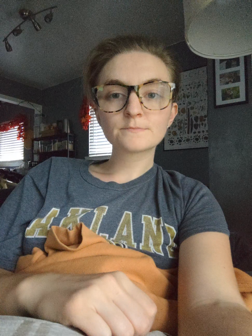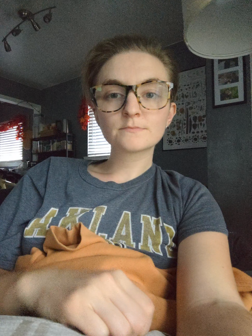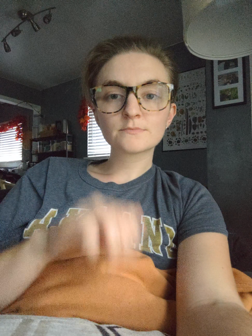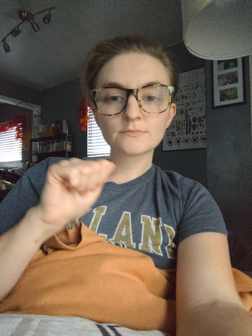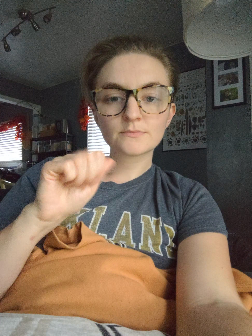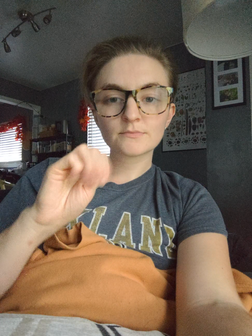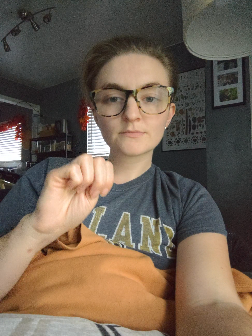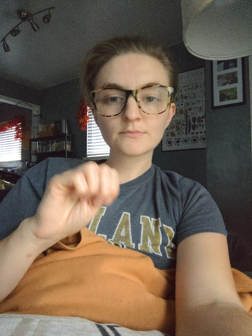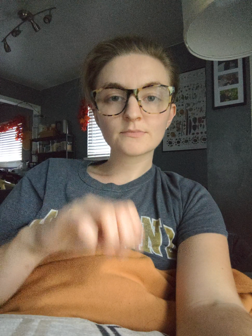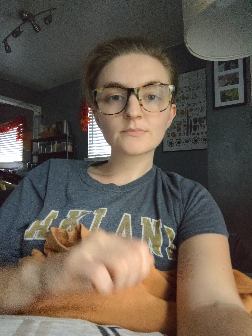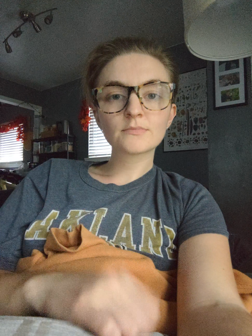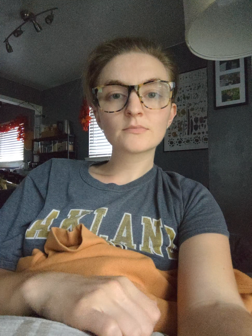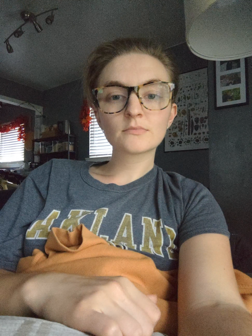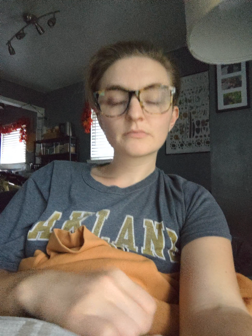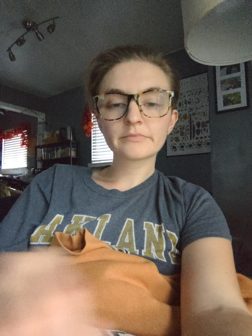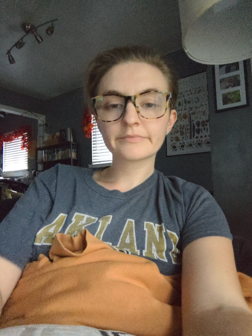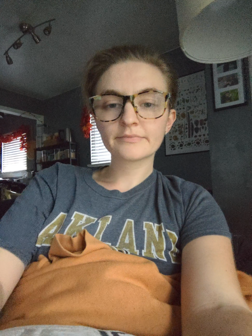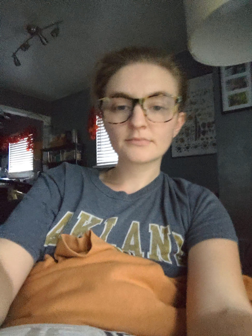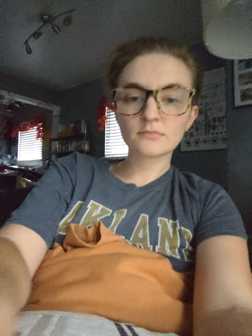am